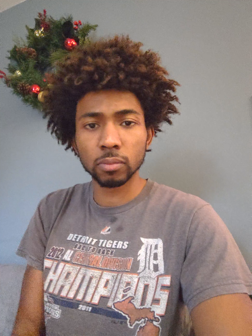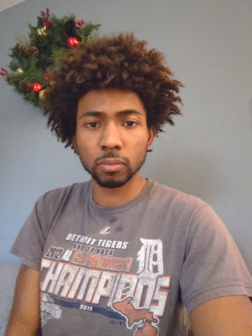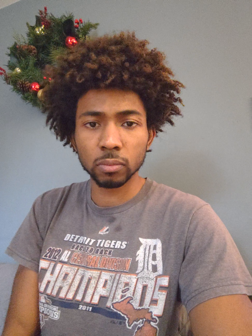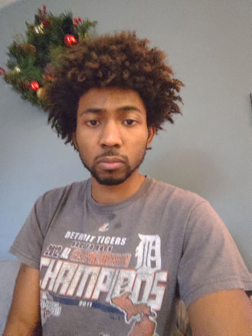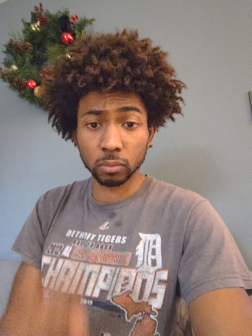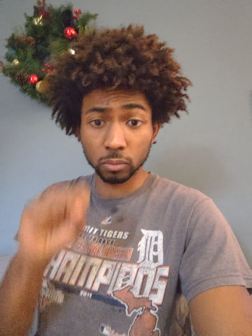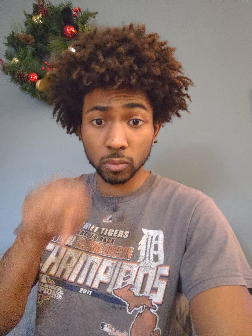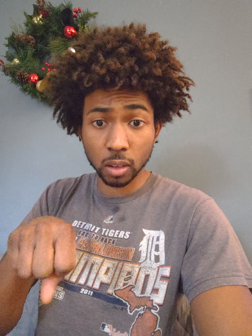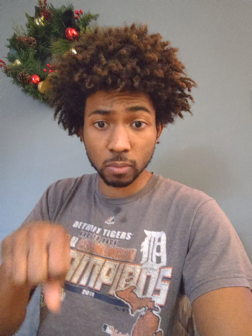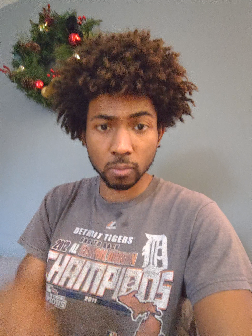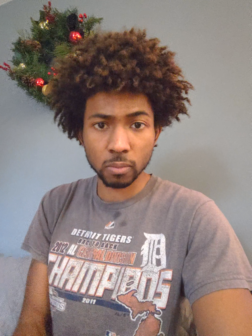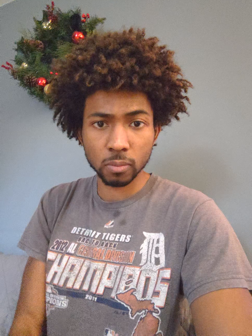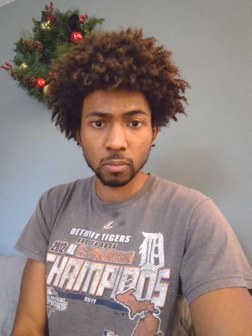can